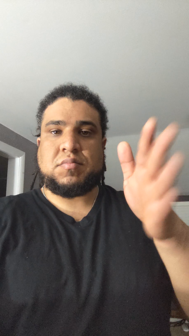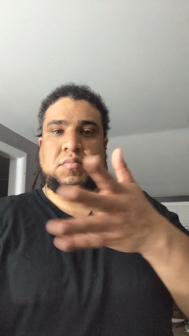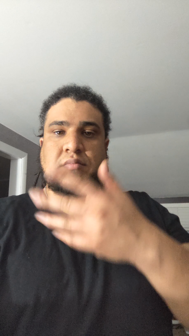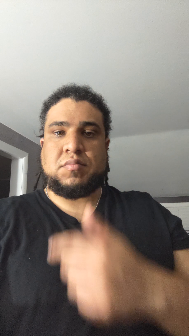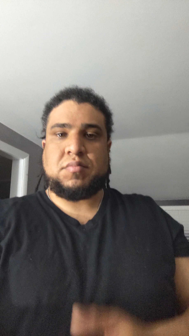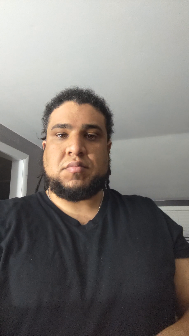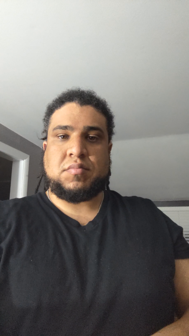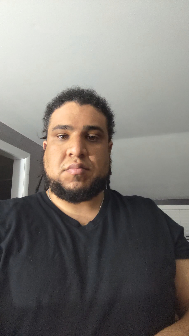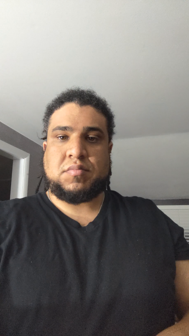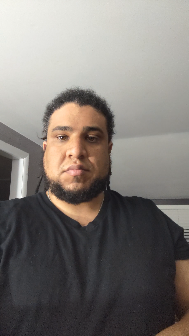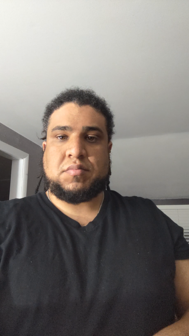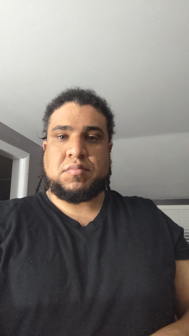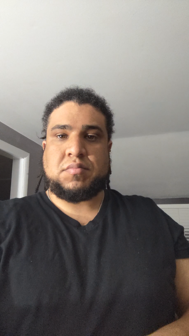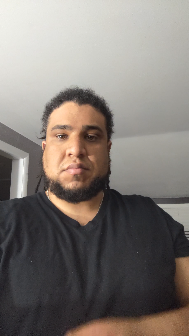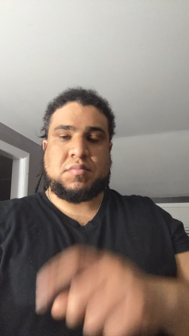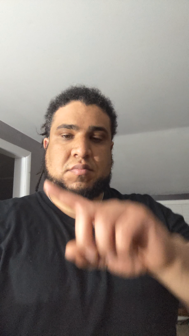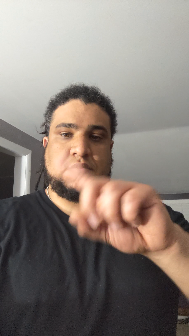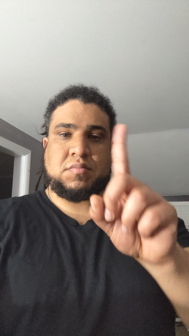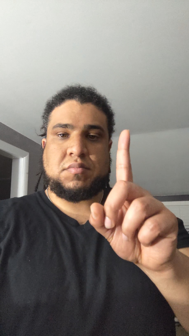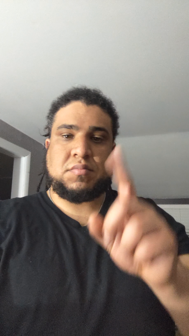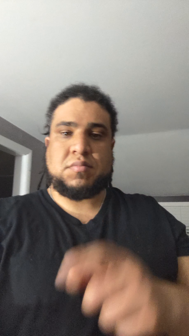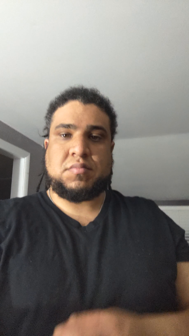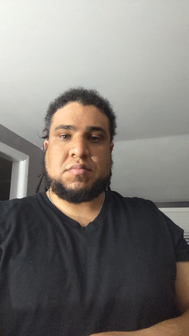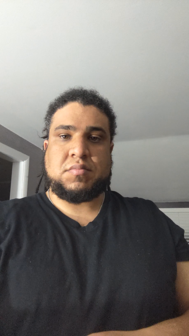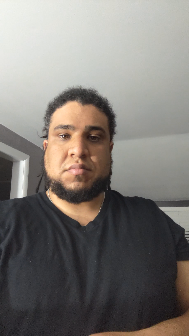but